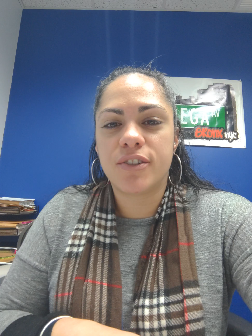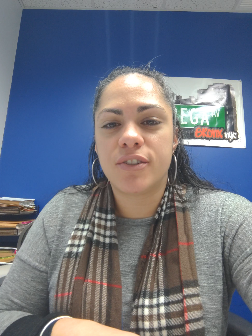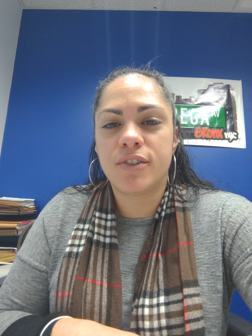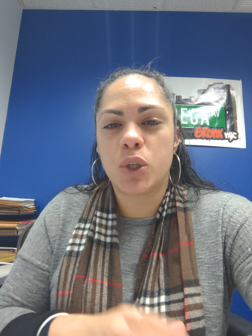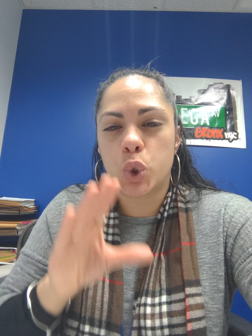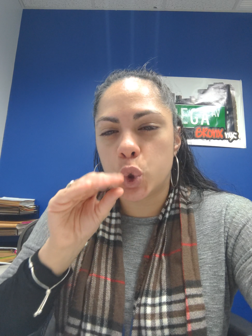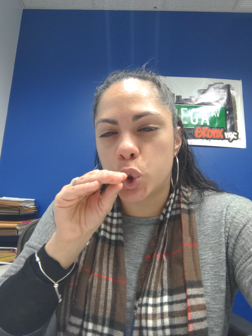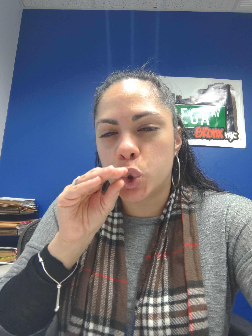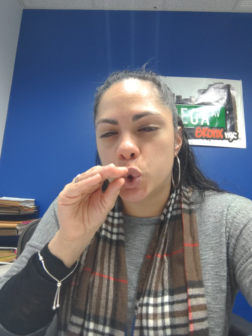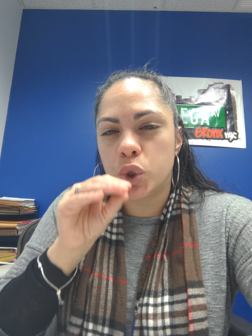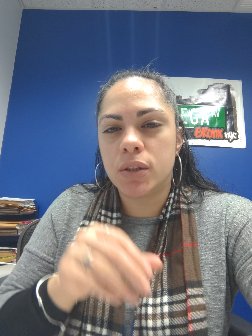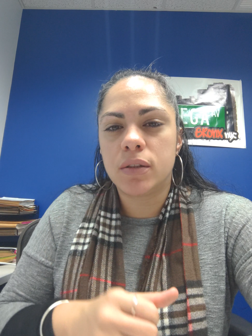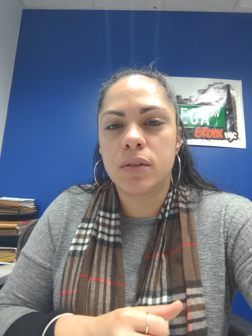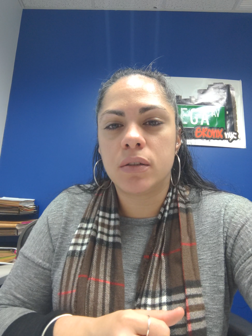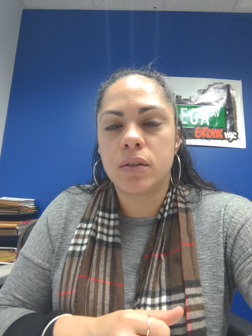goose